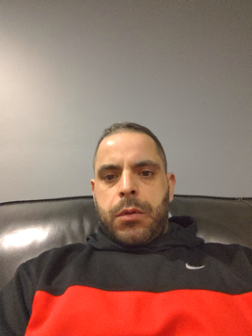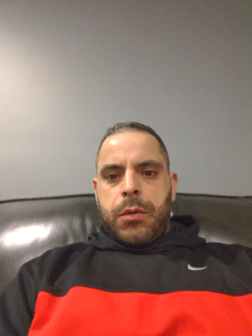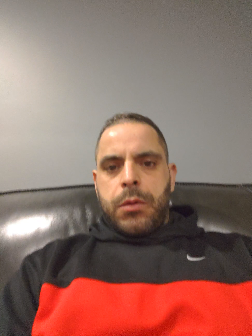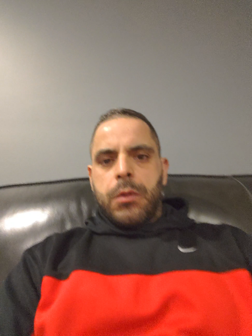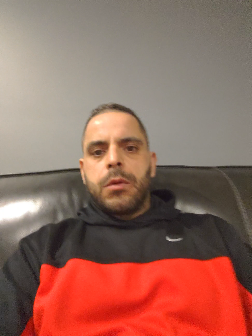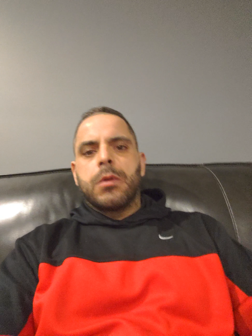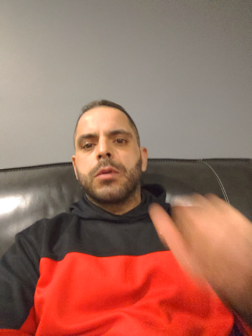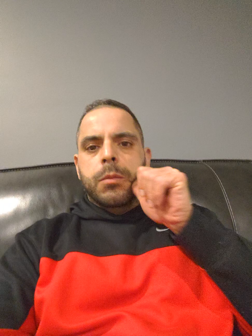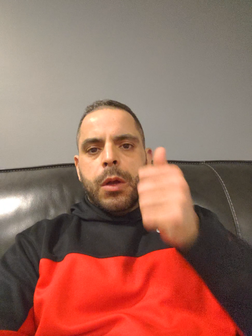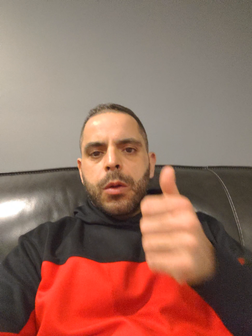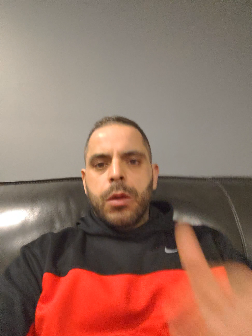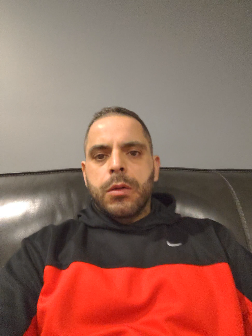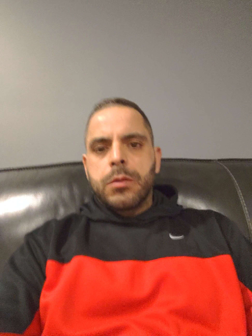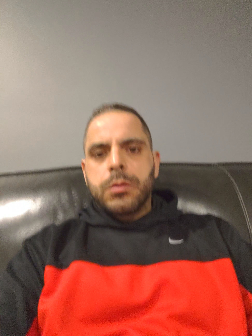tomorrow